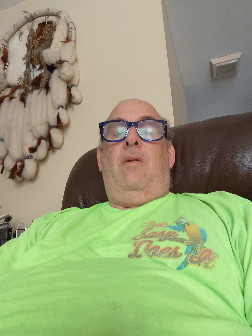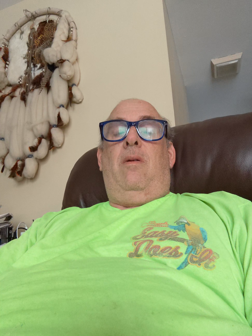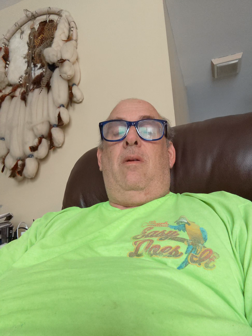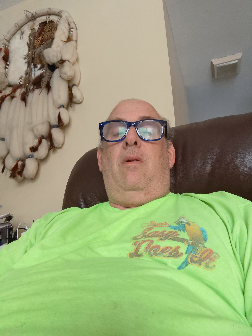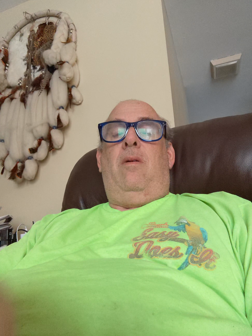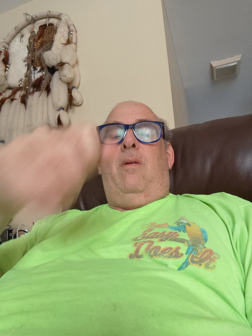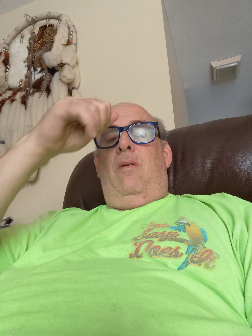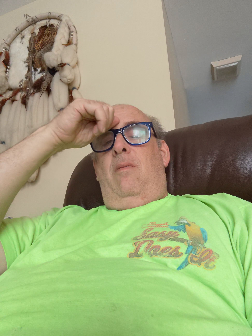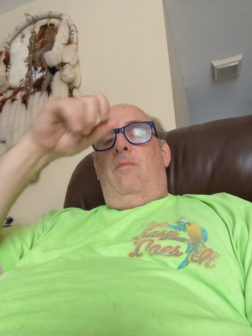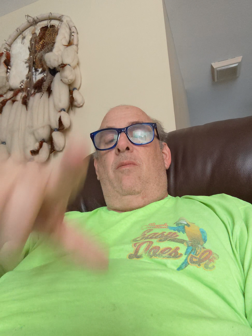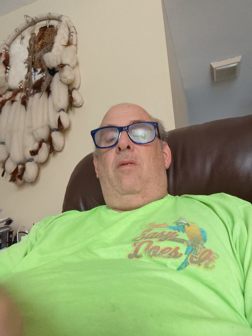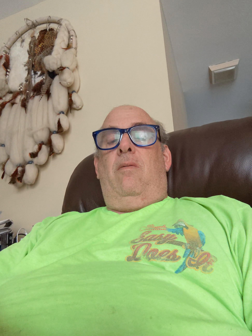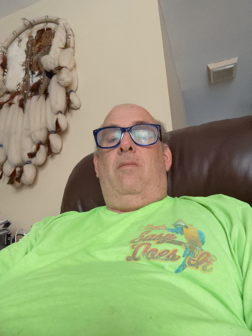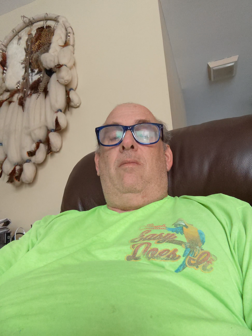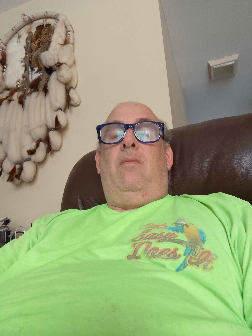brother